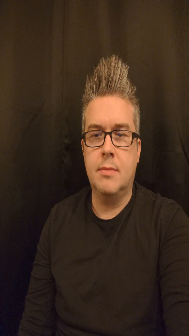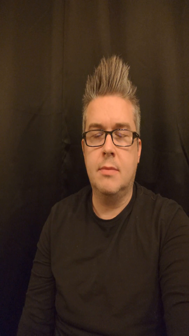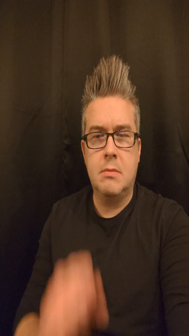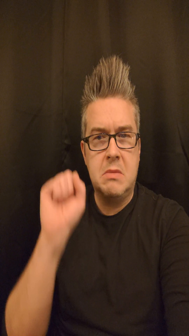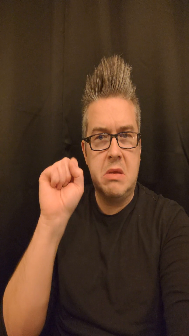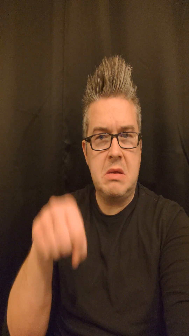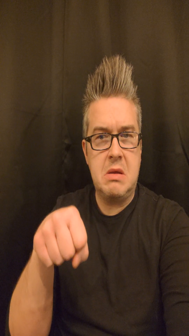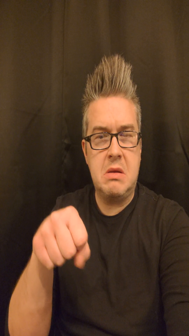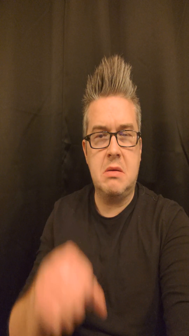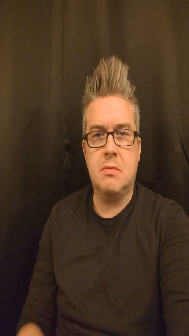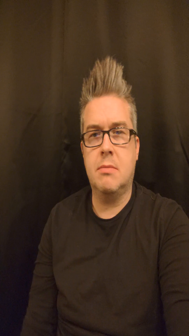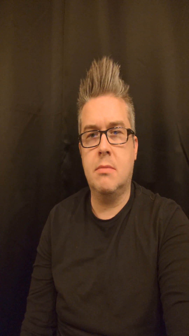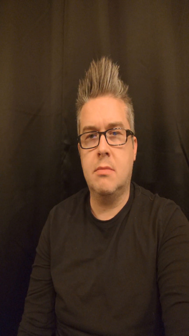can